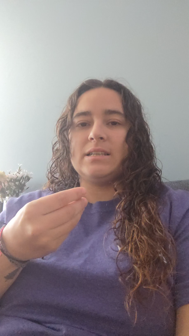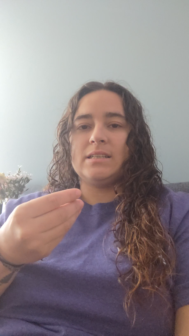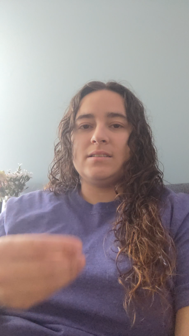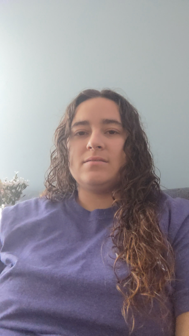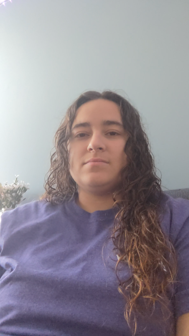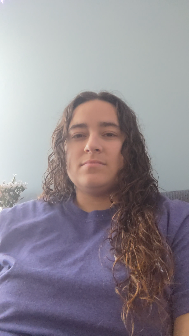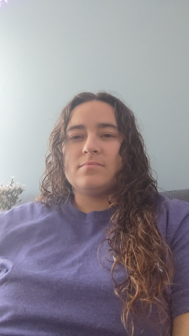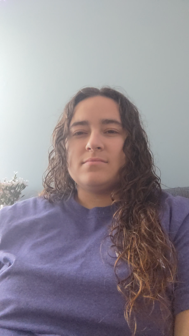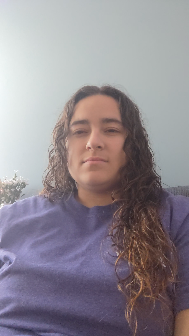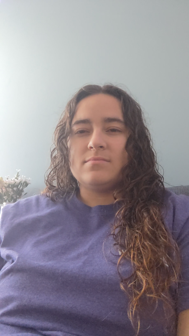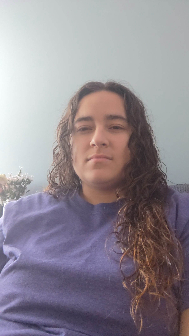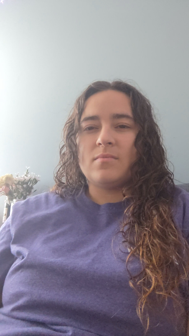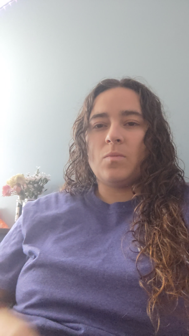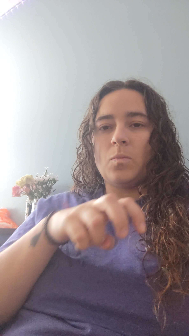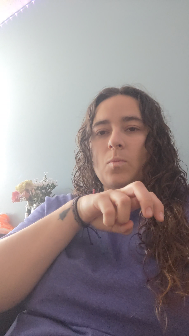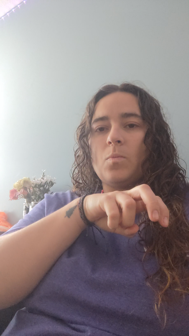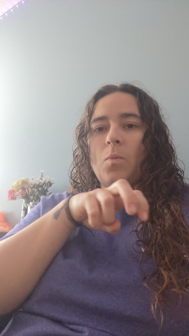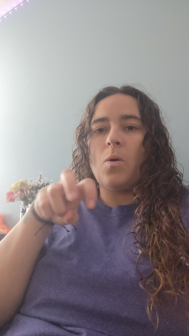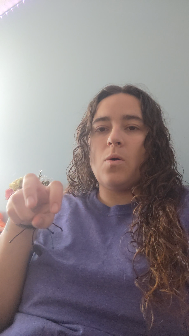porch